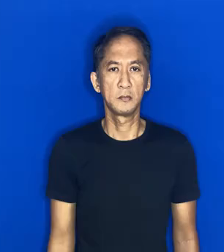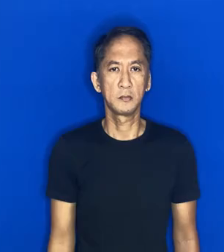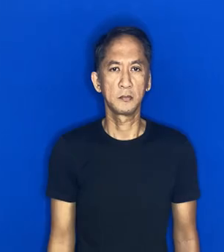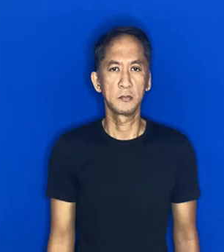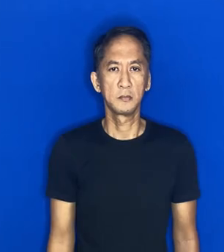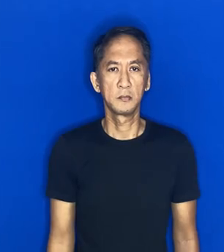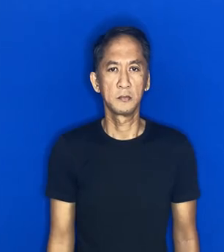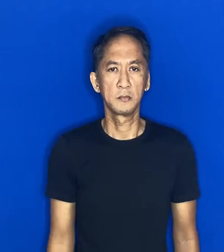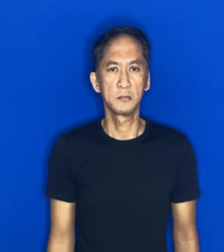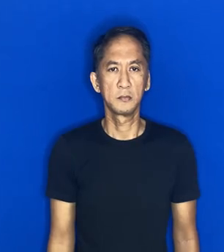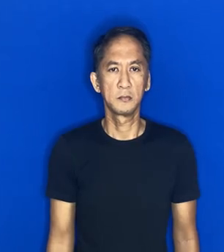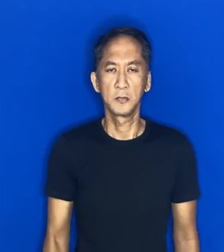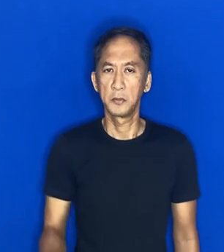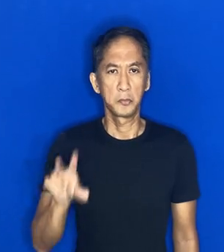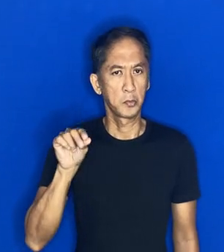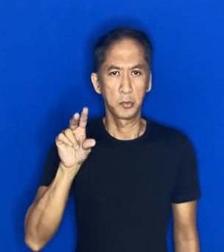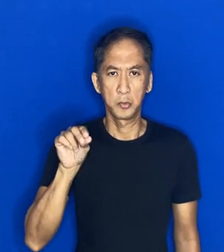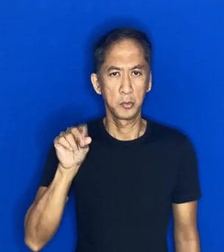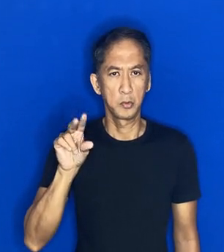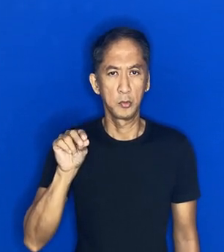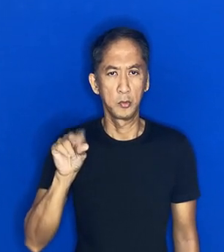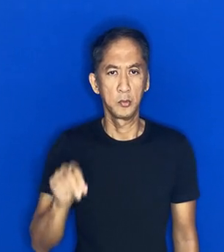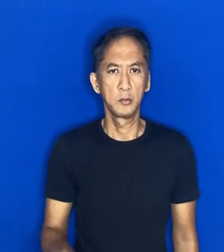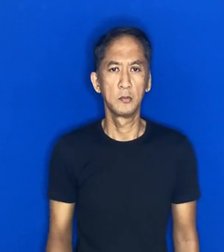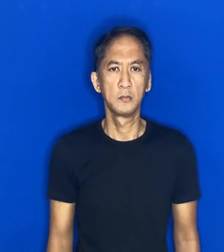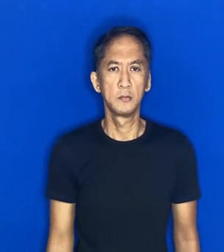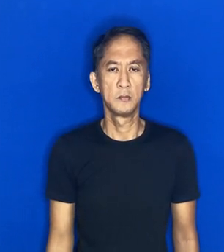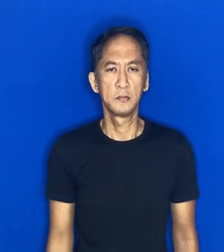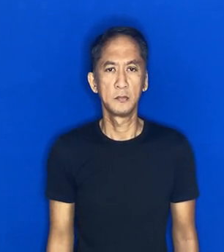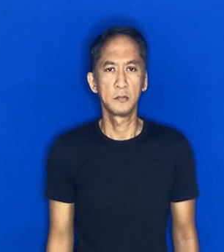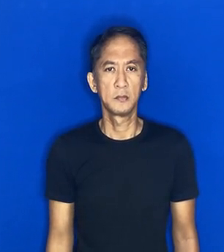no